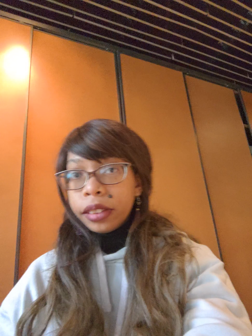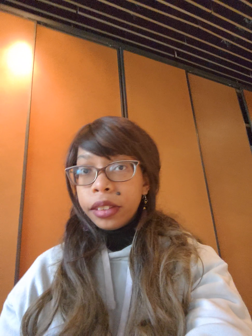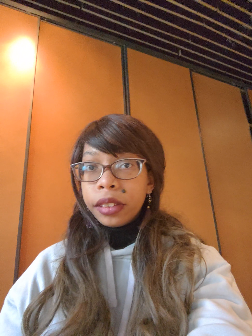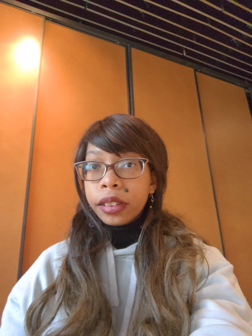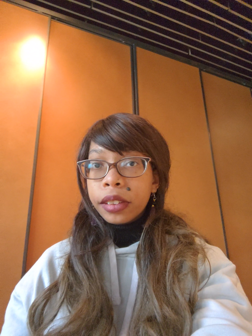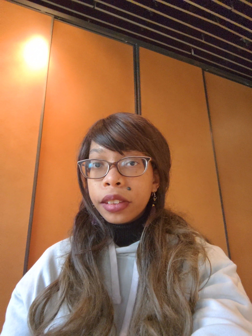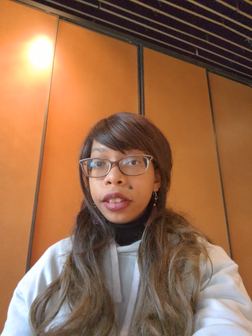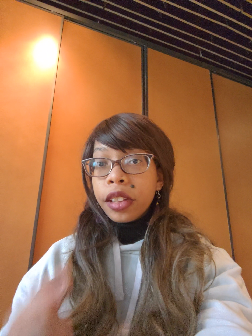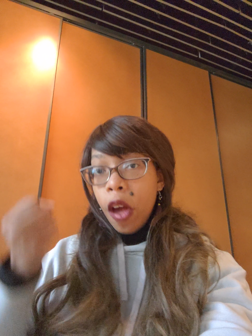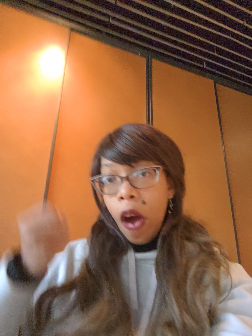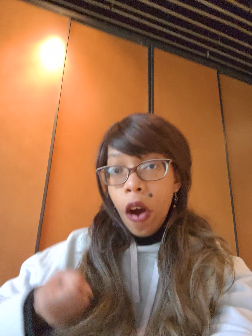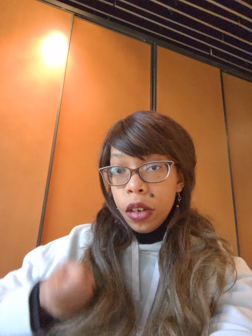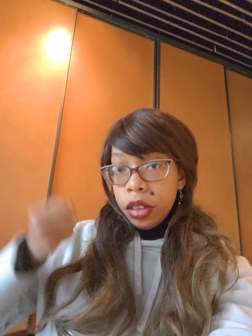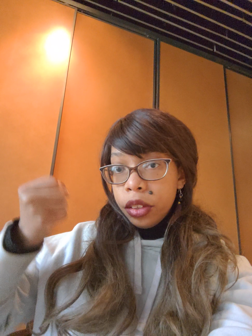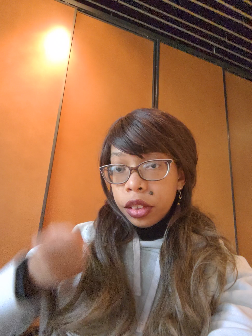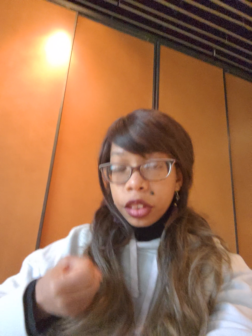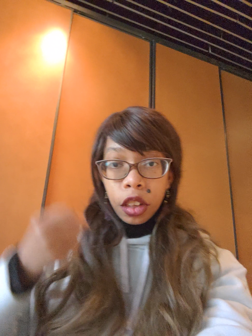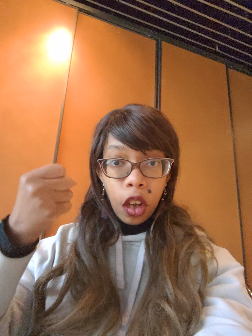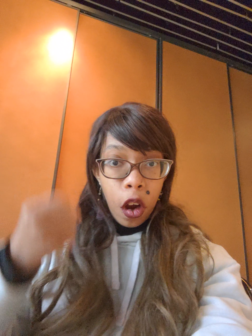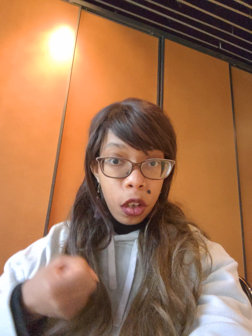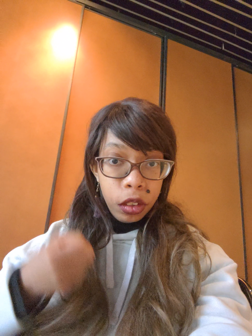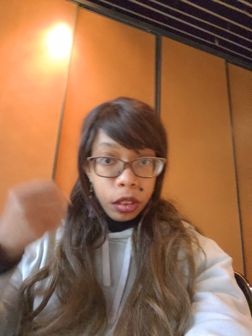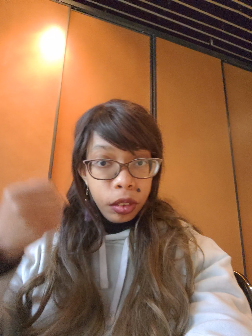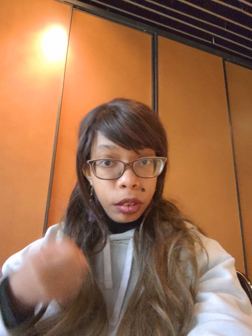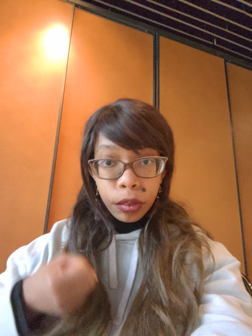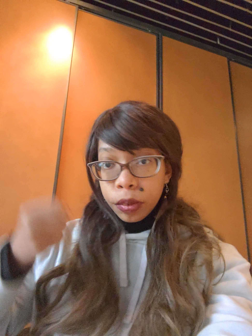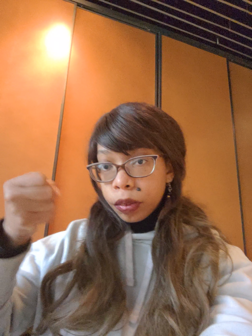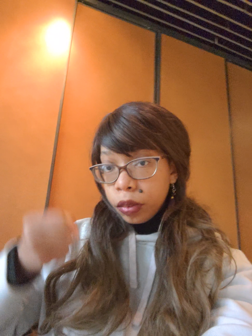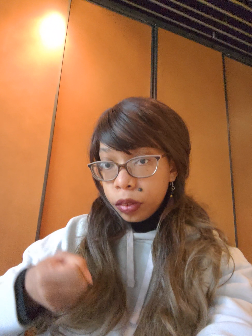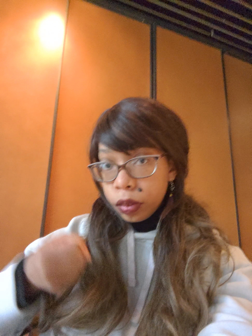car